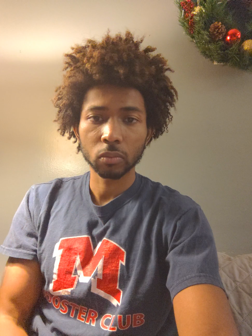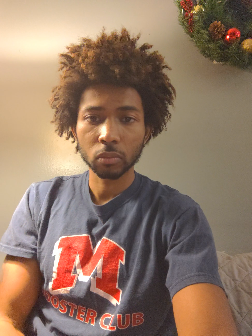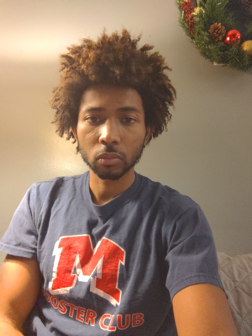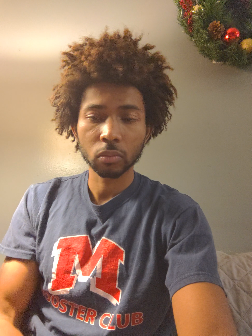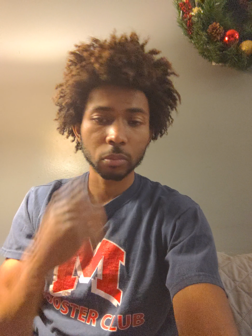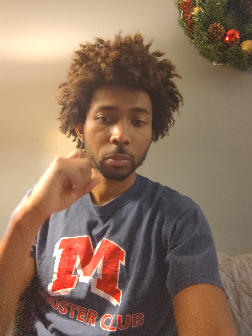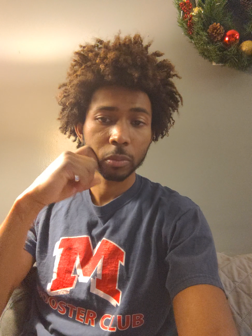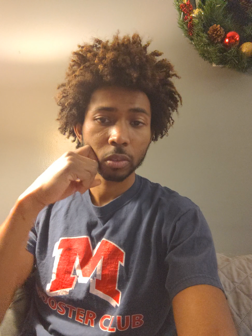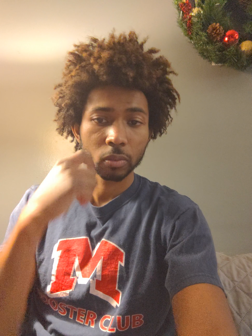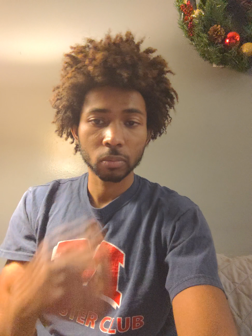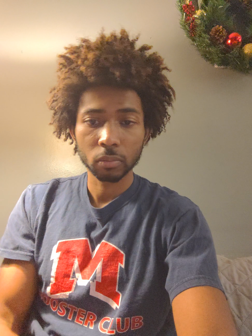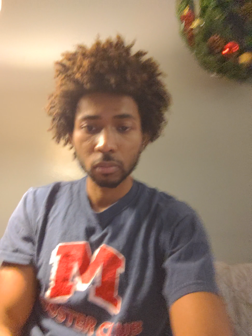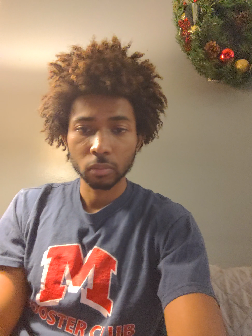apple